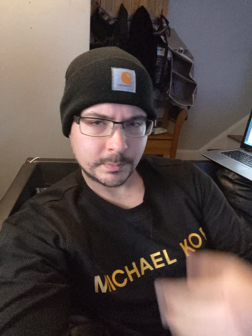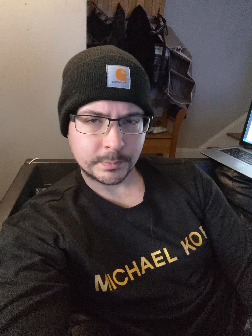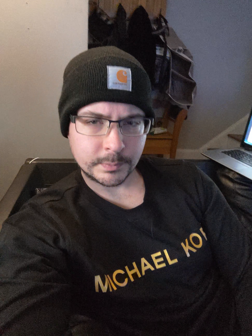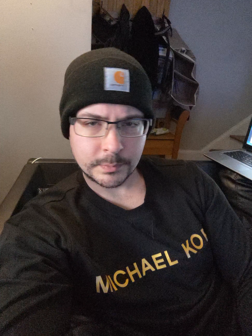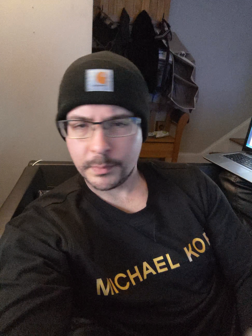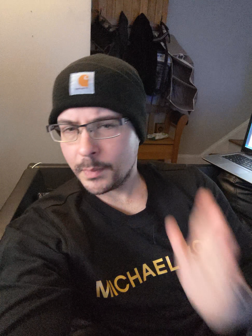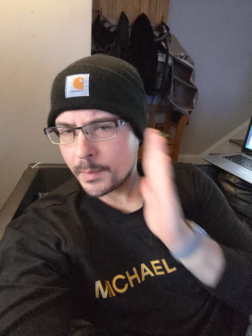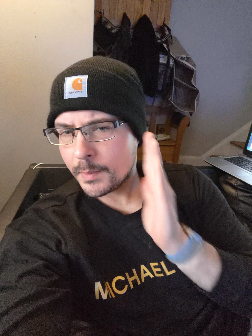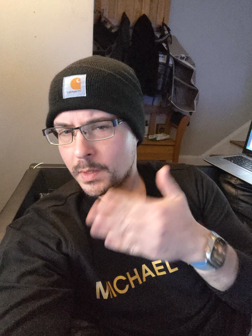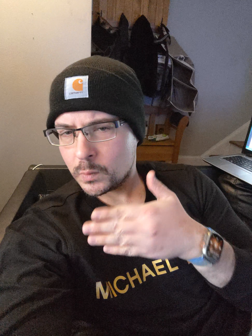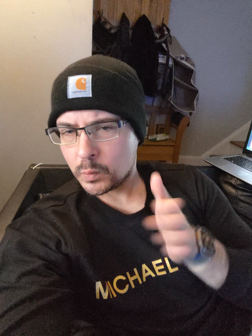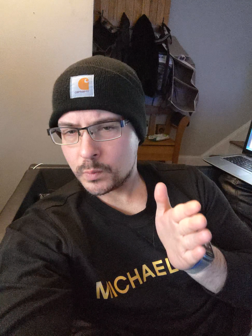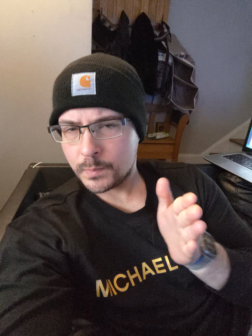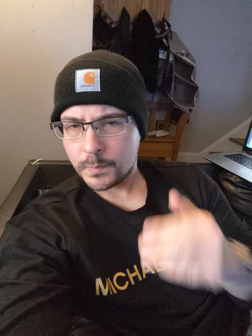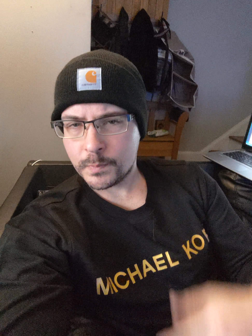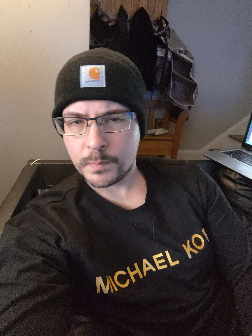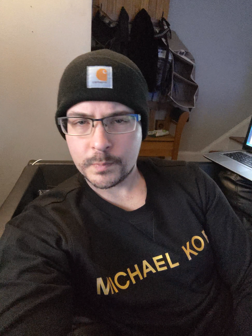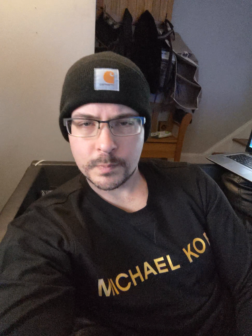bedroom